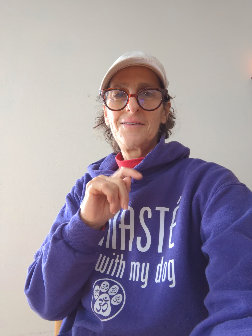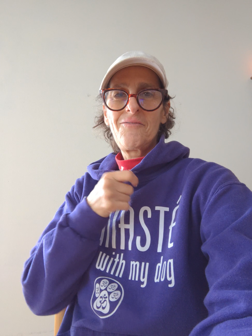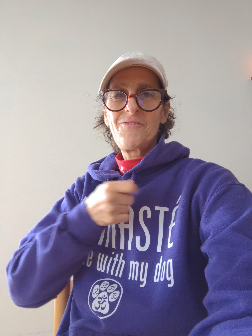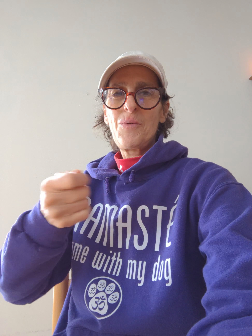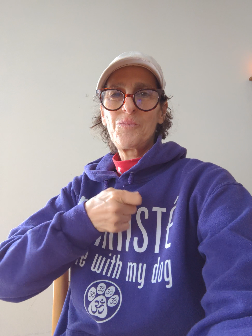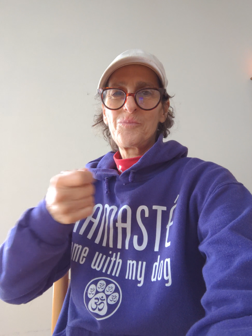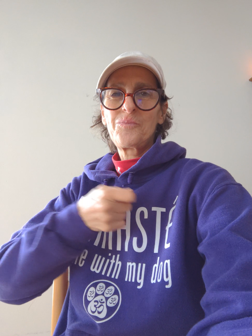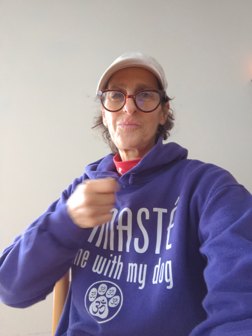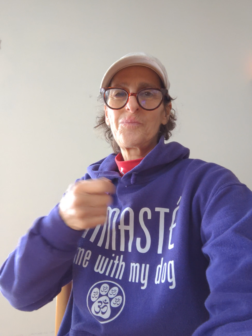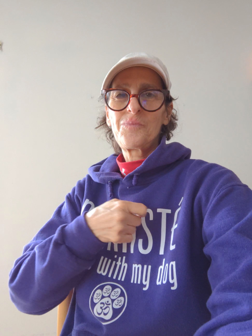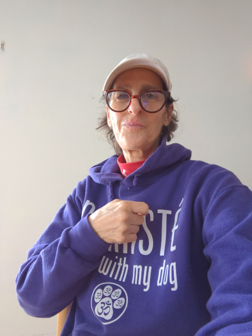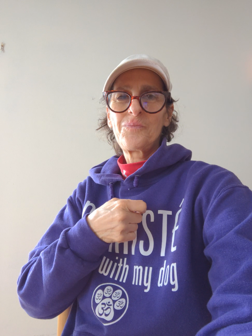vacuum